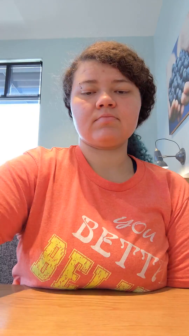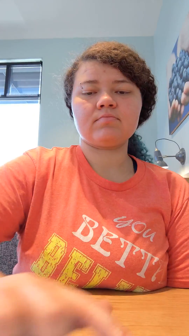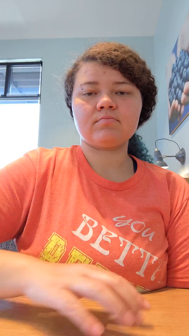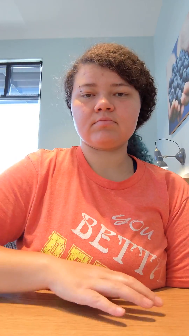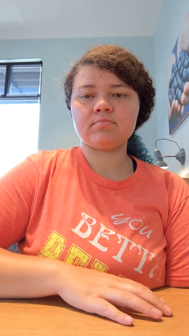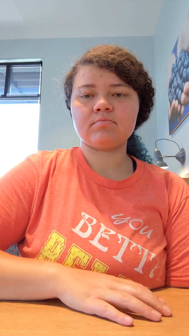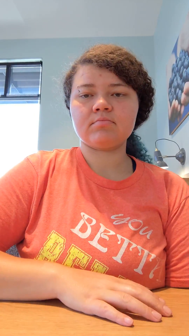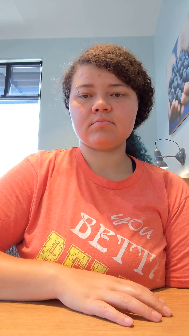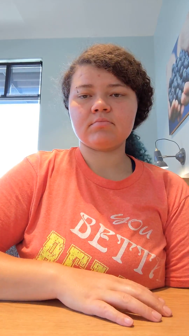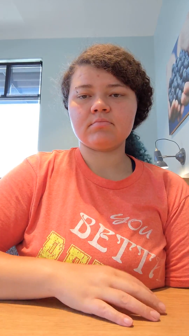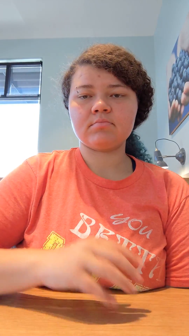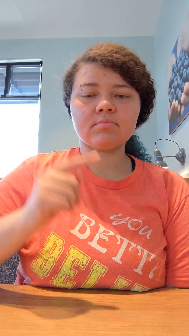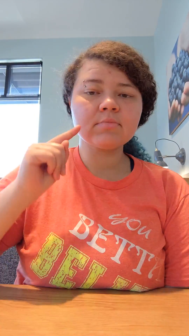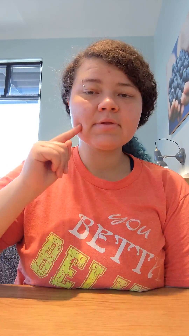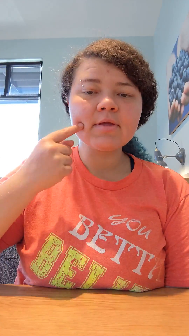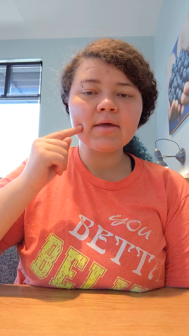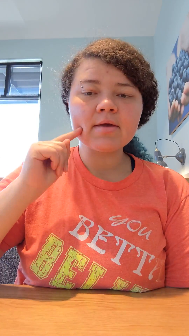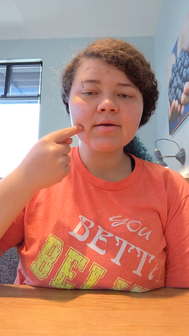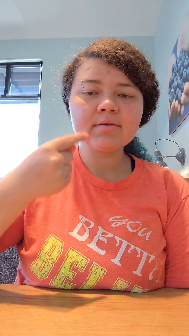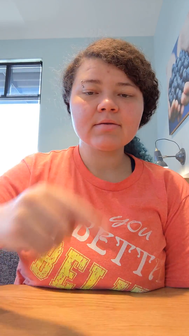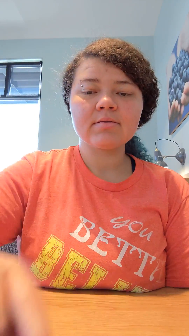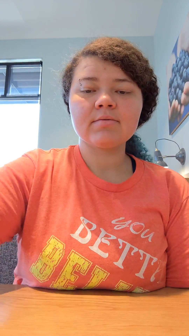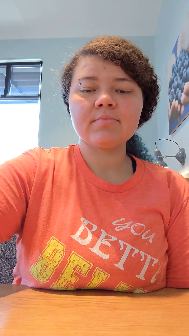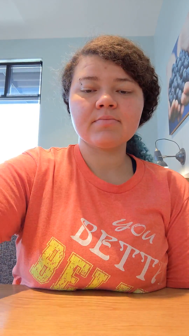candy